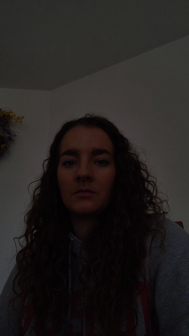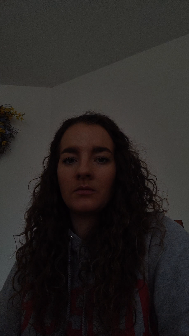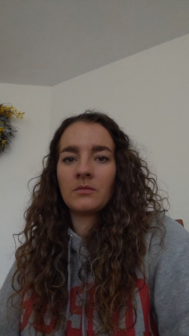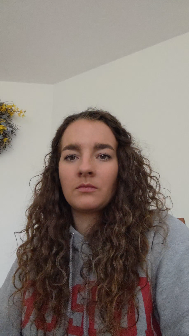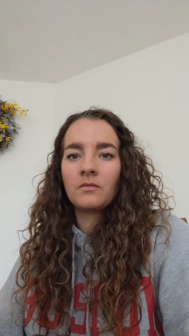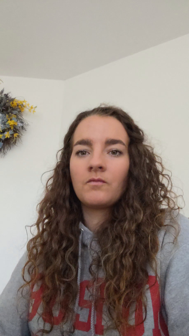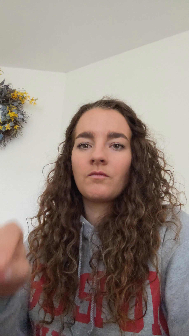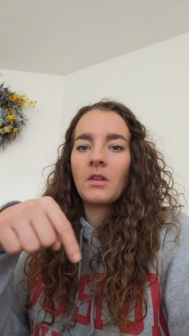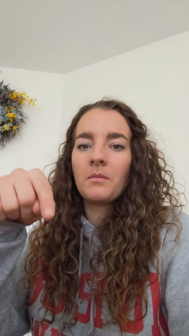flip-flop